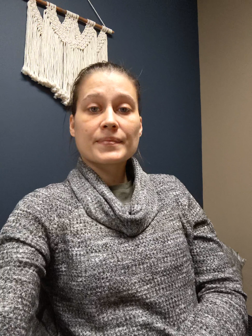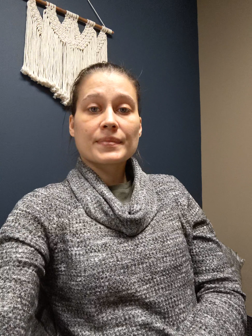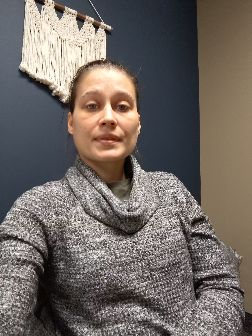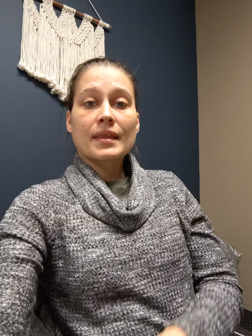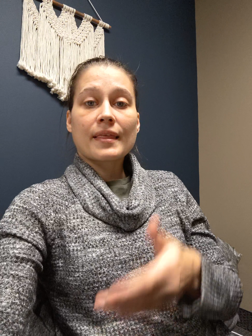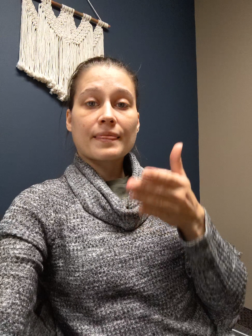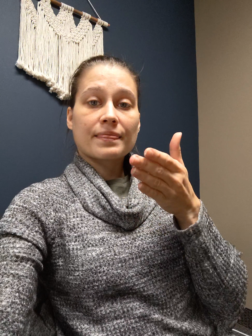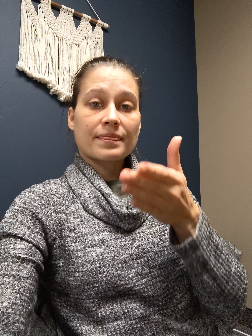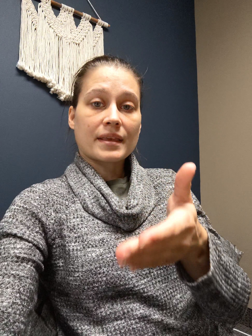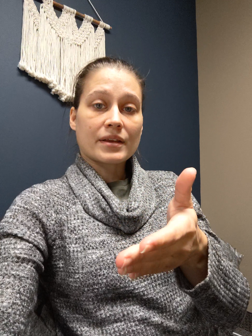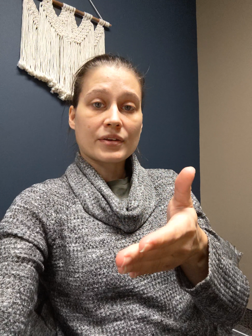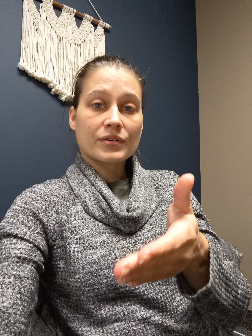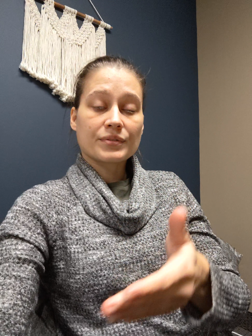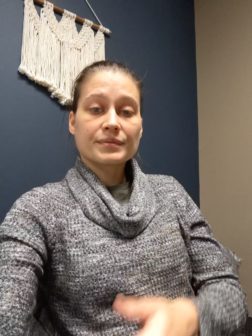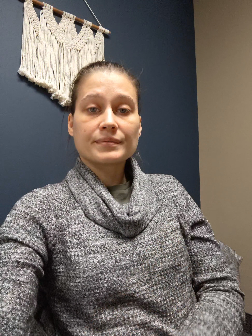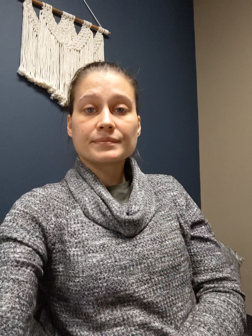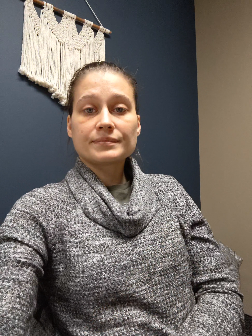there